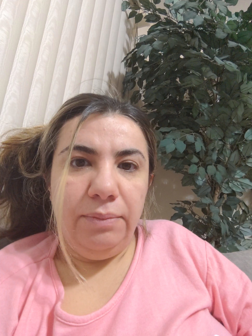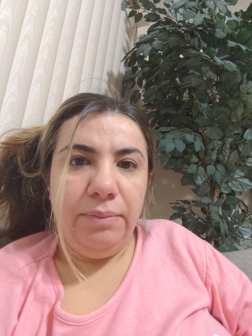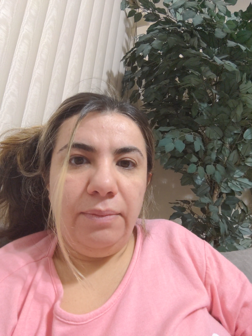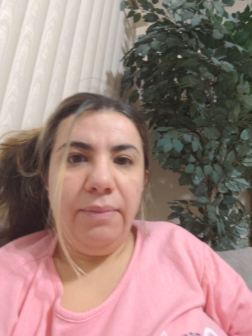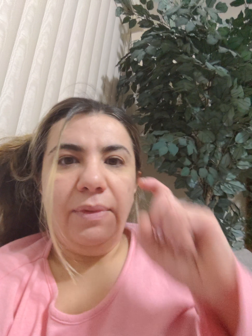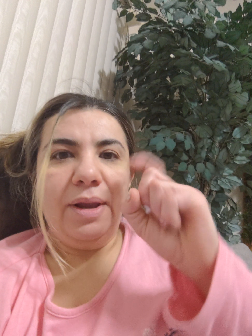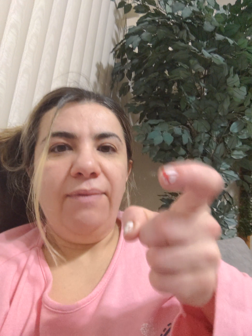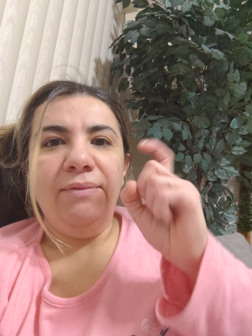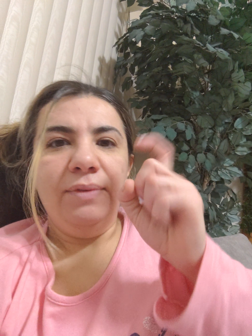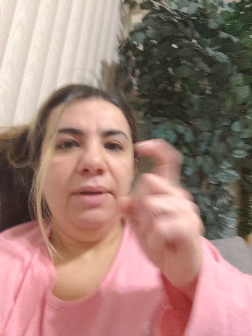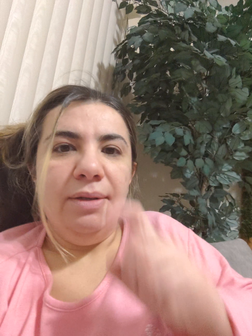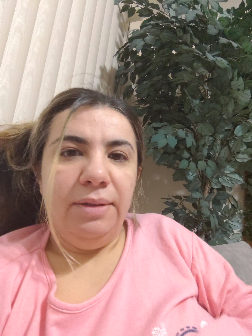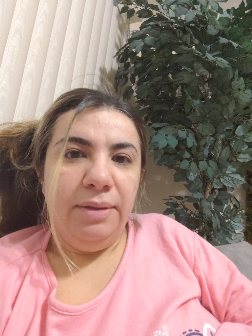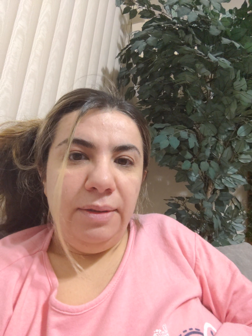gift